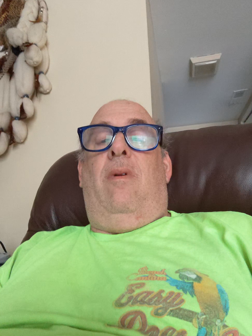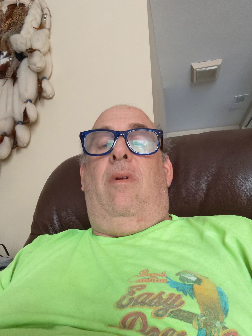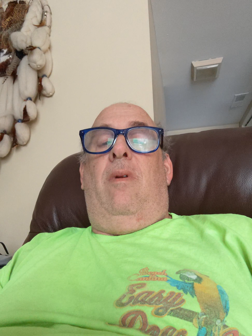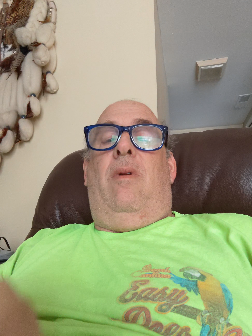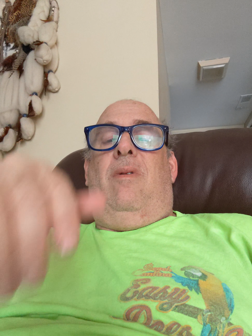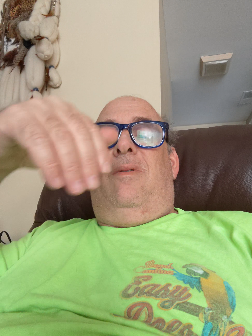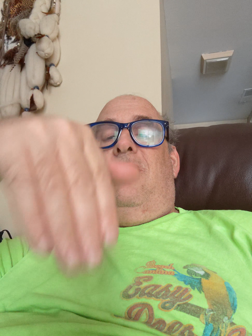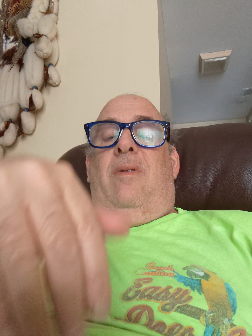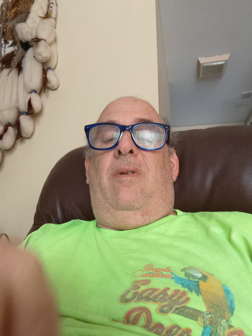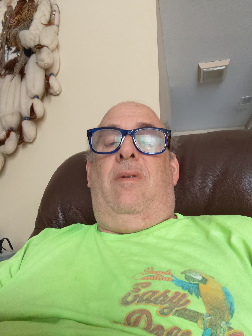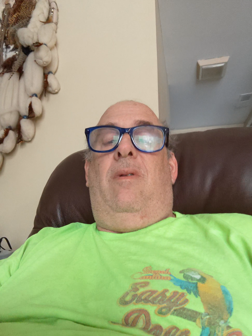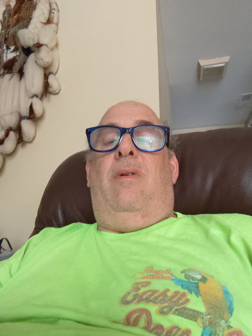night